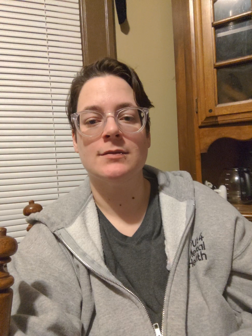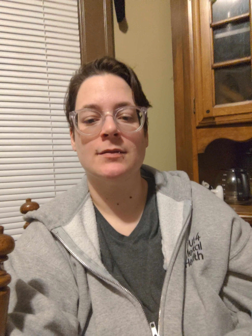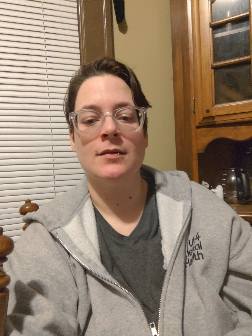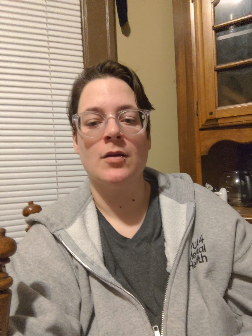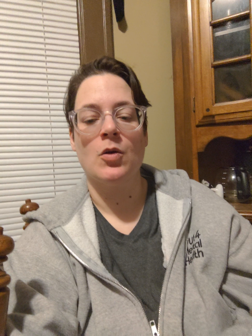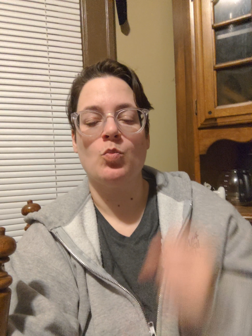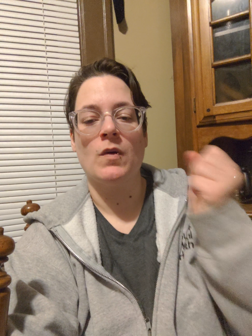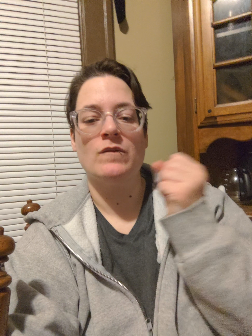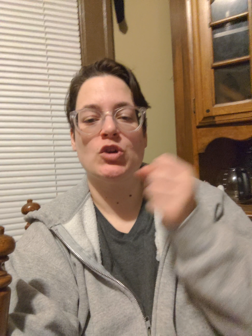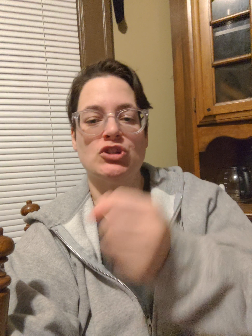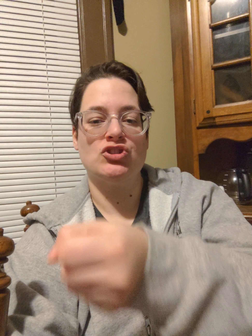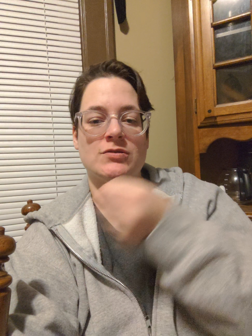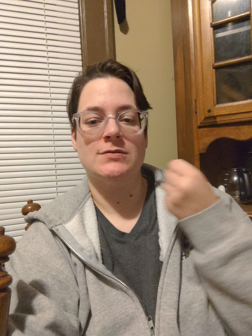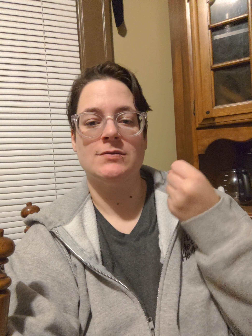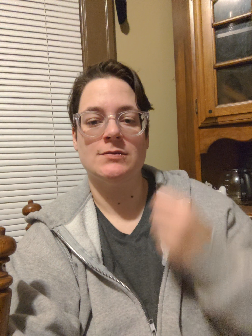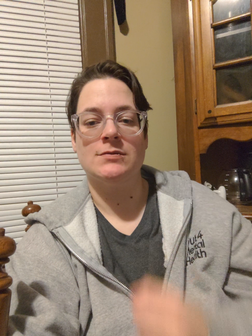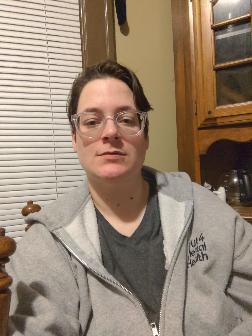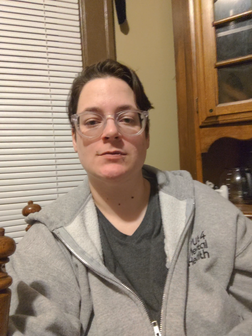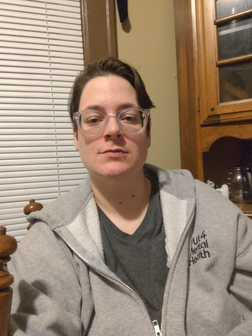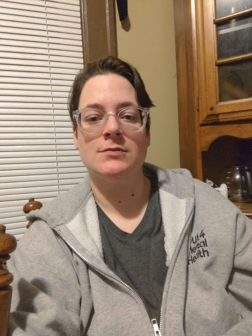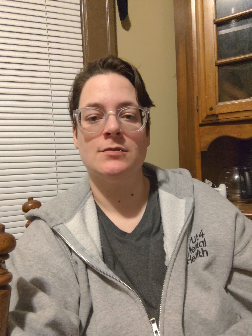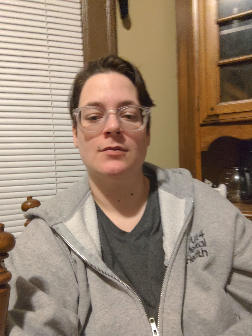refrigerator